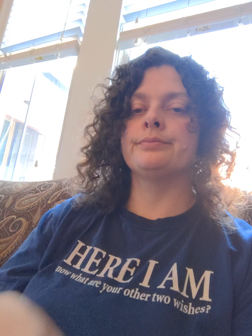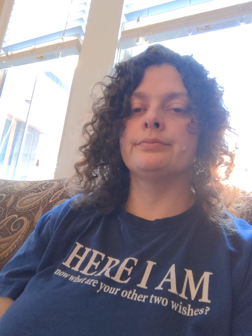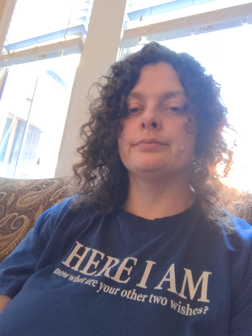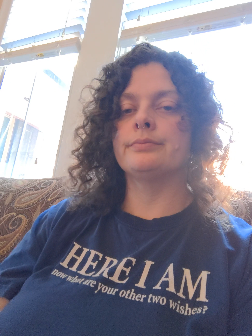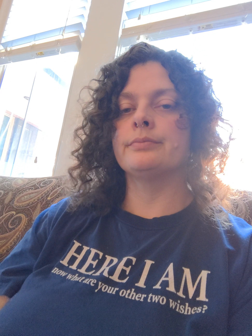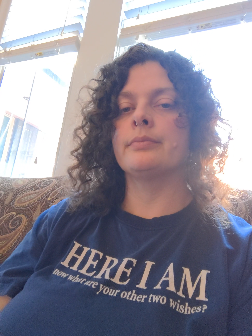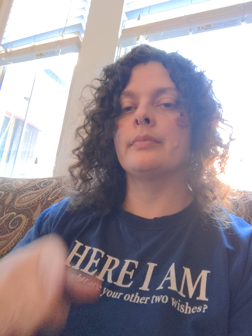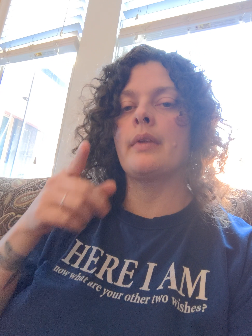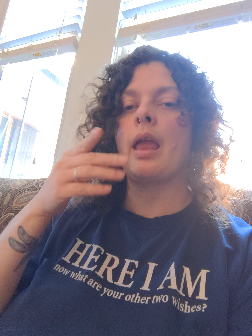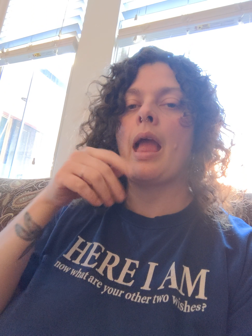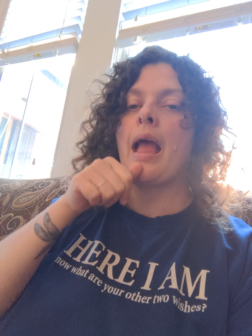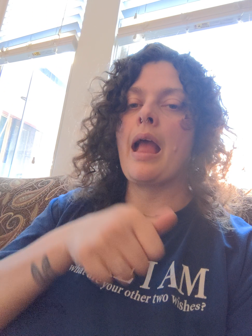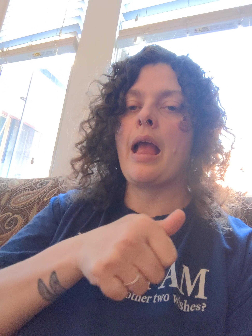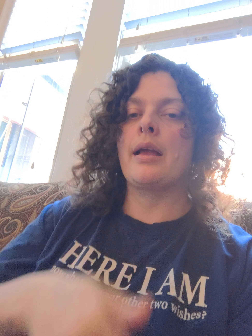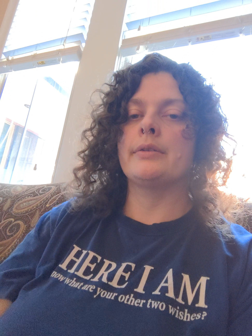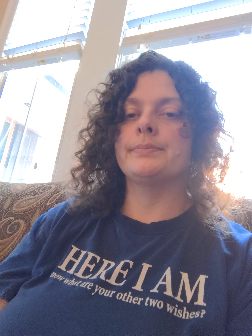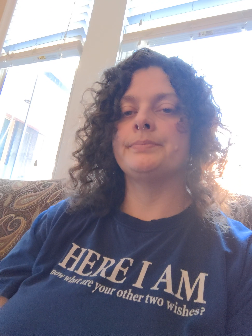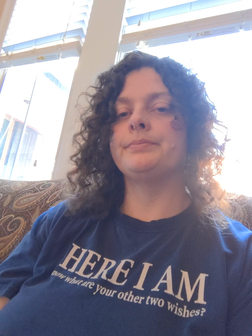hide